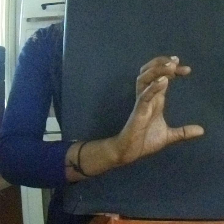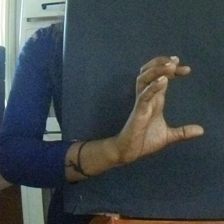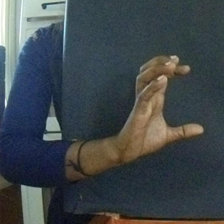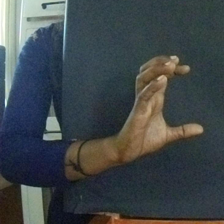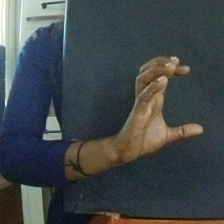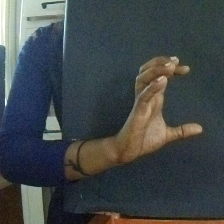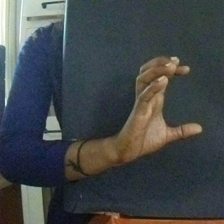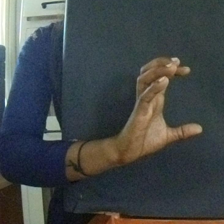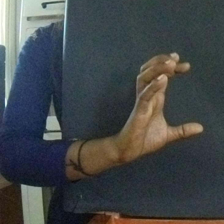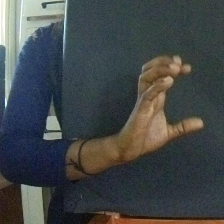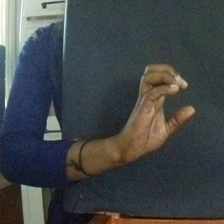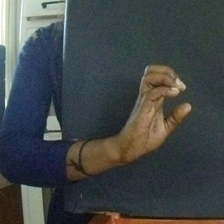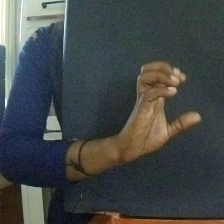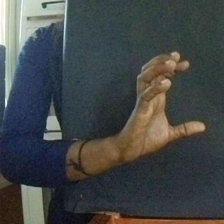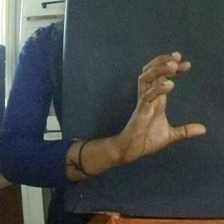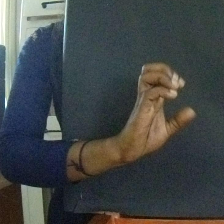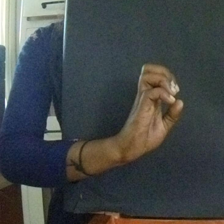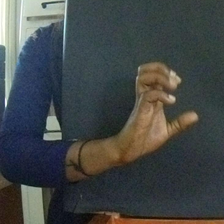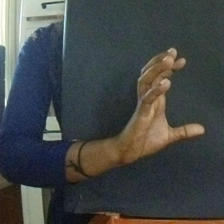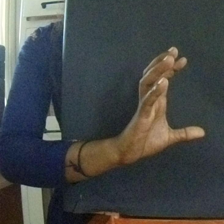pain